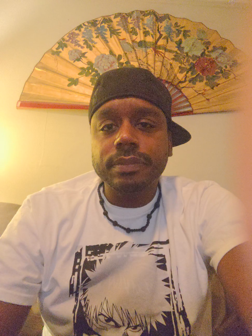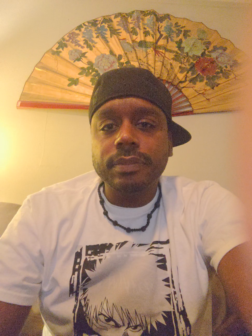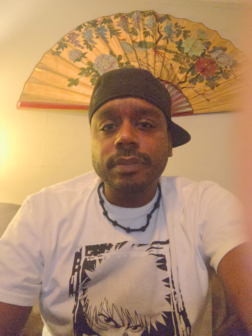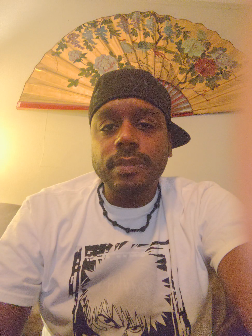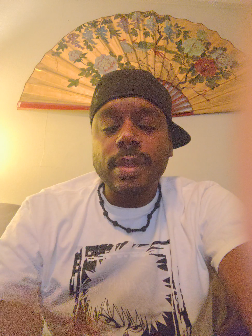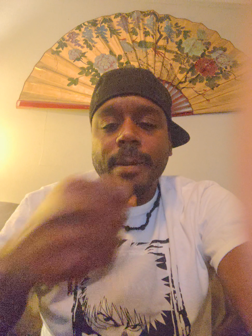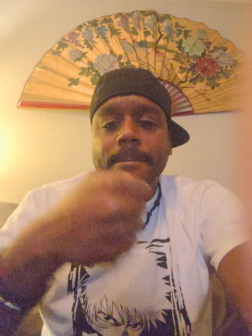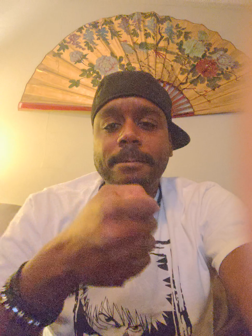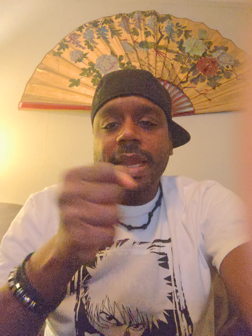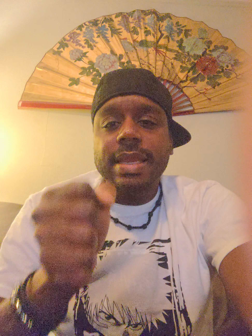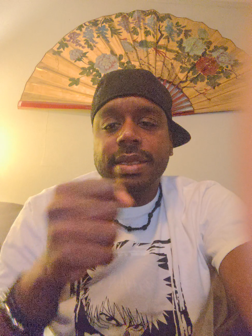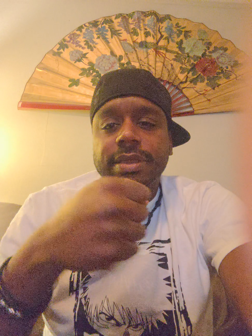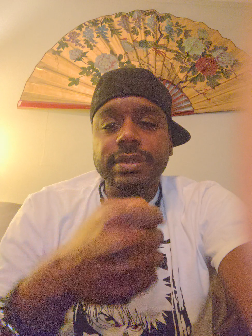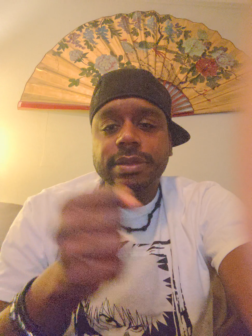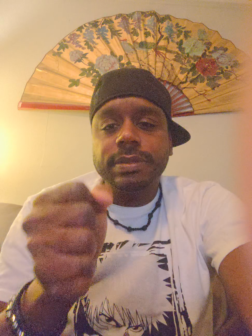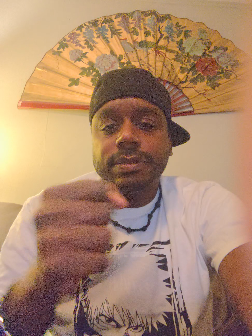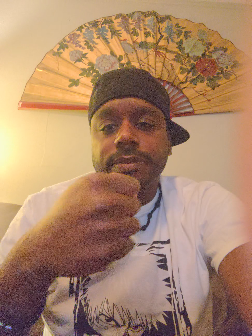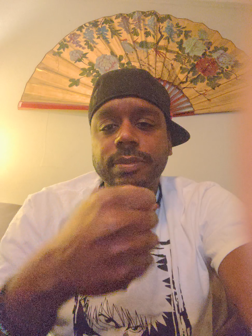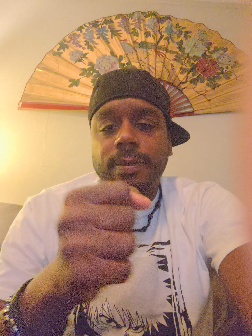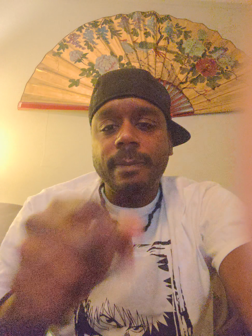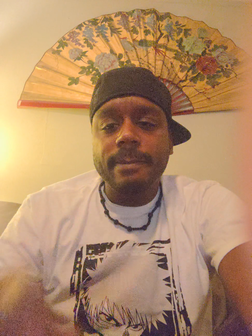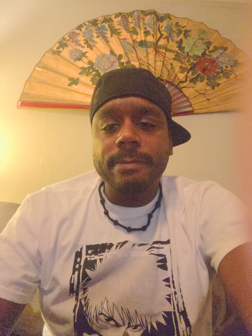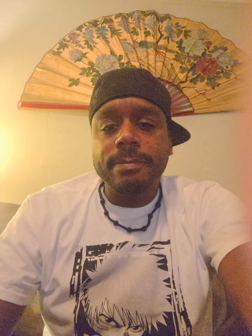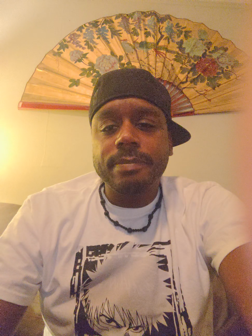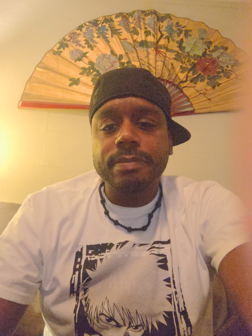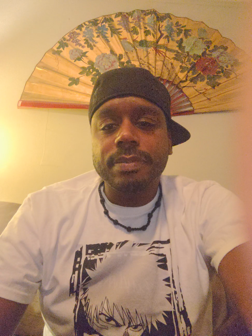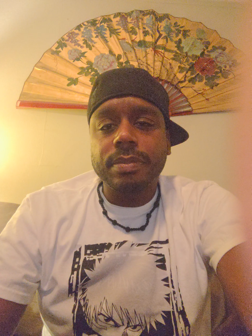make